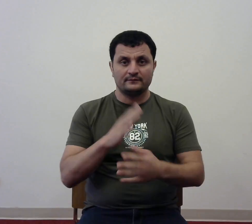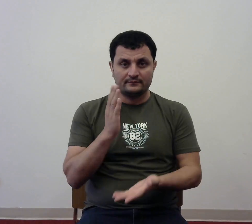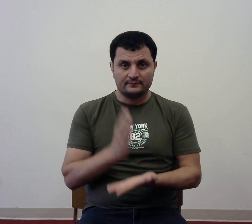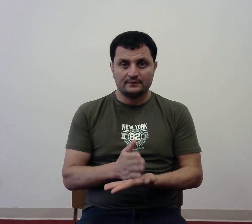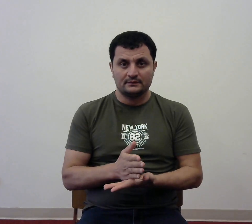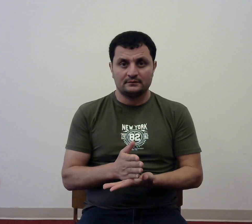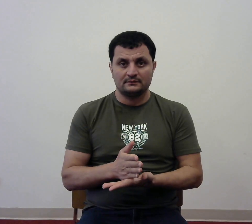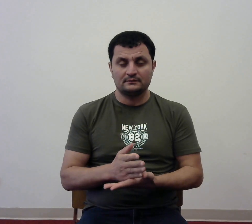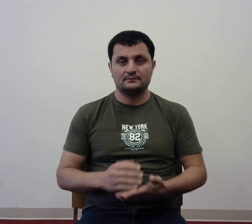var